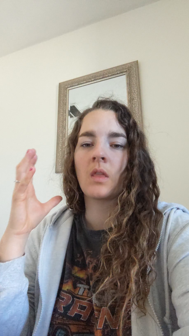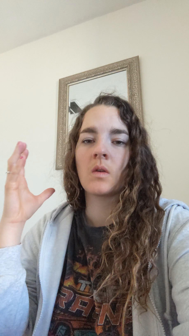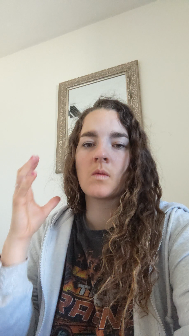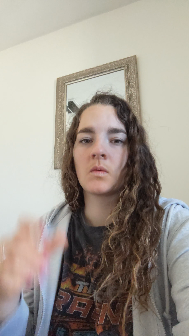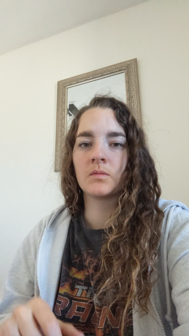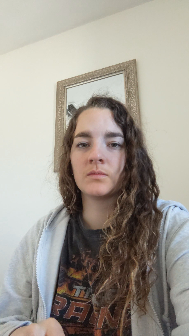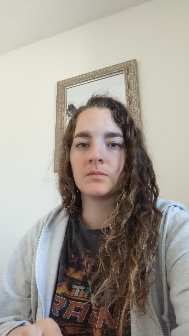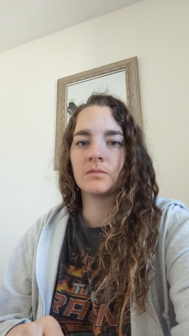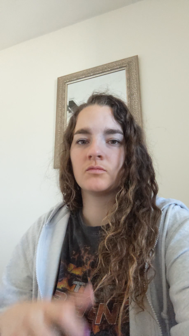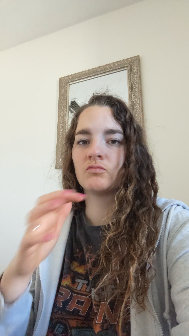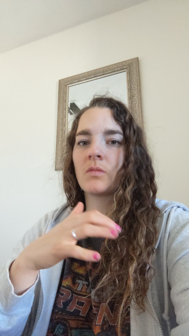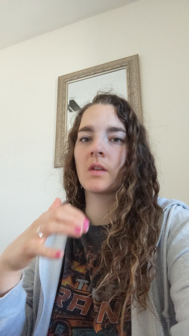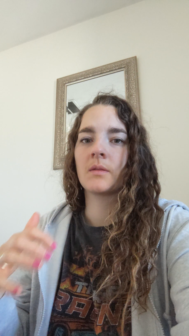grapes